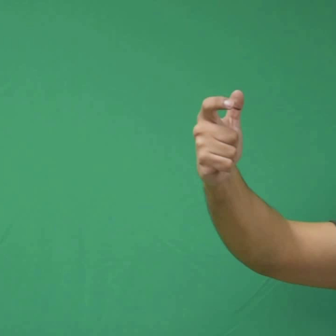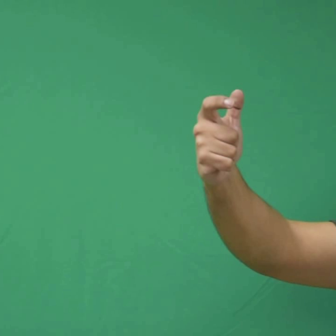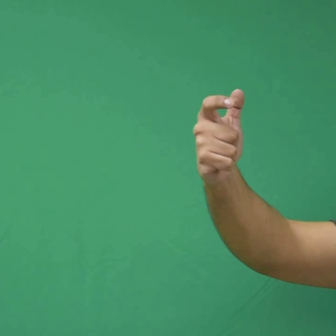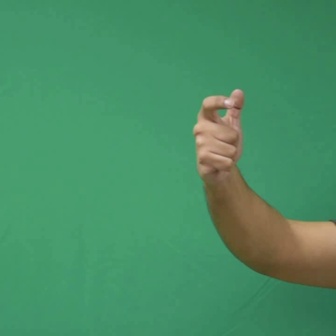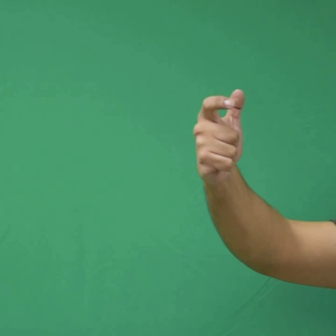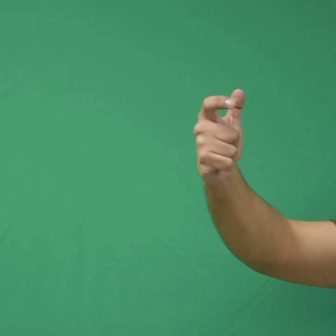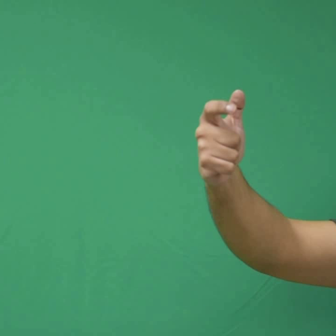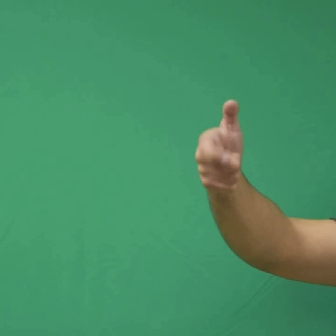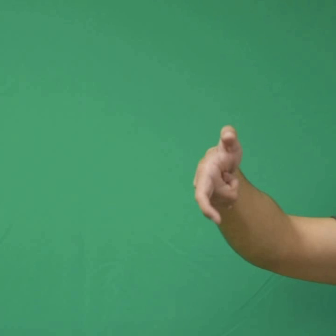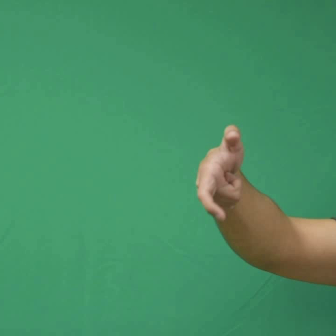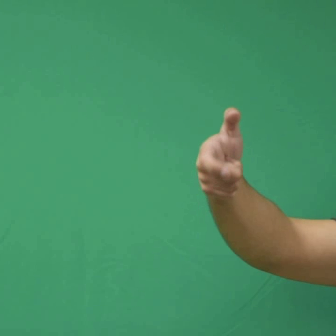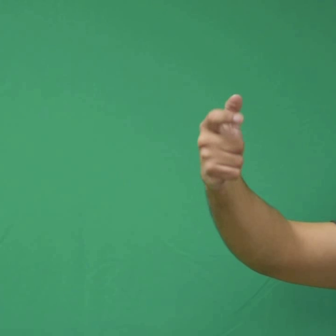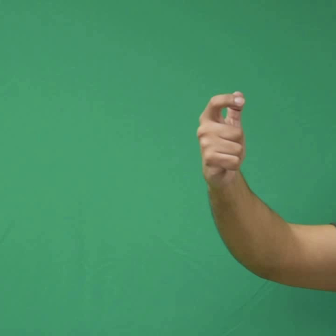Q